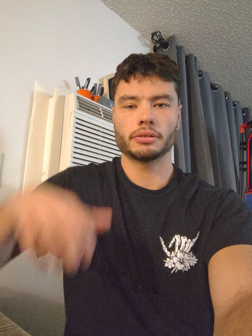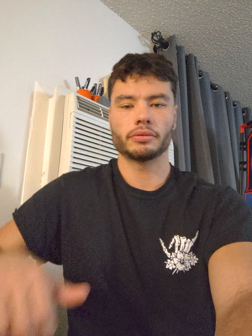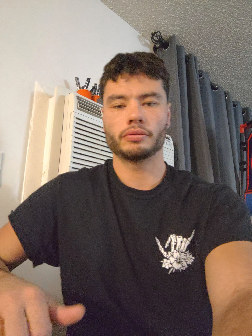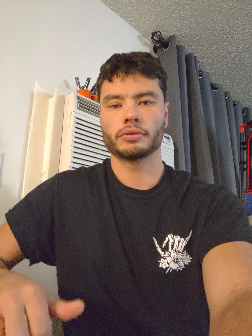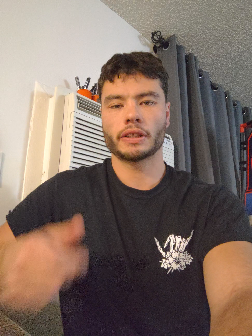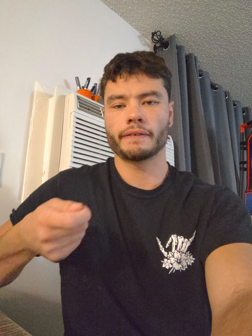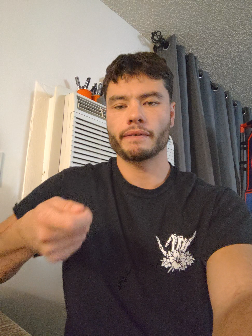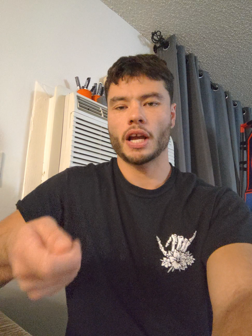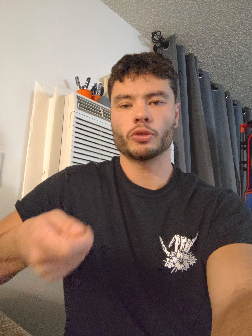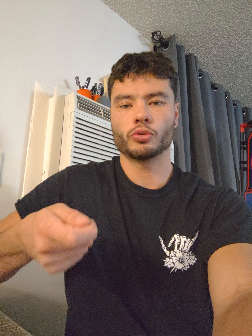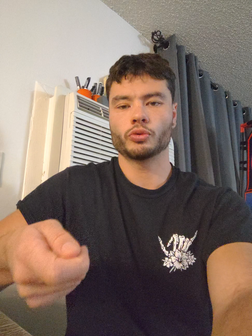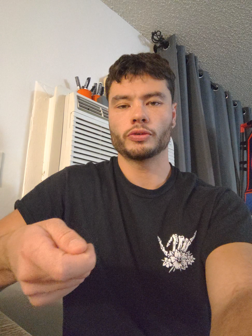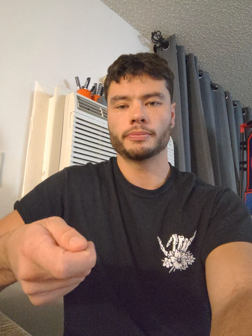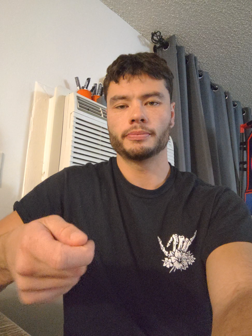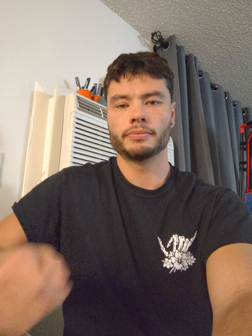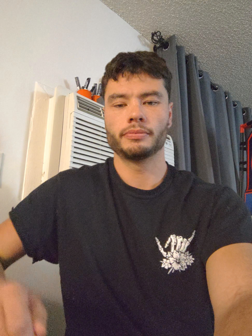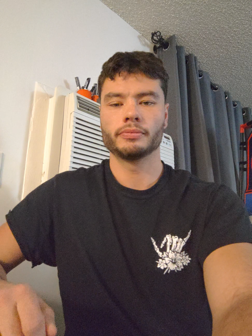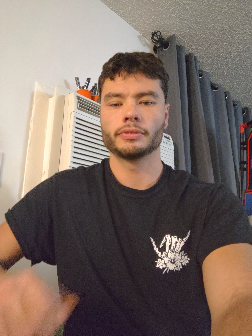vacuum